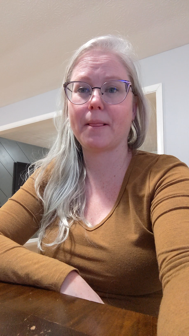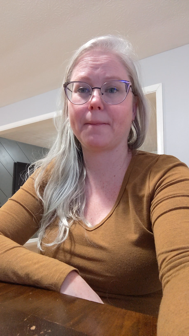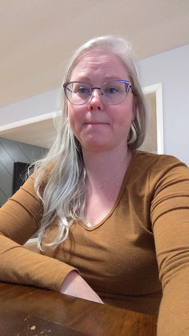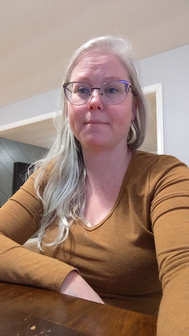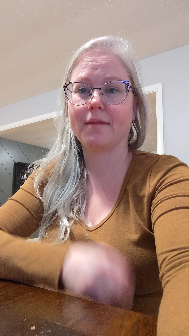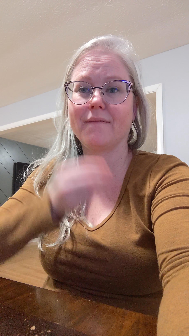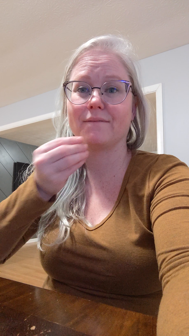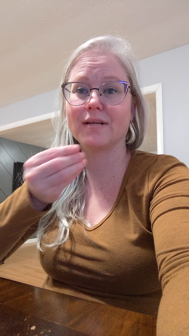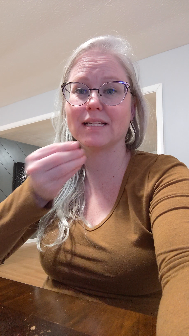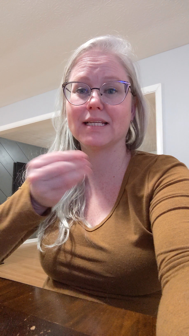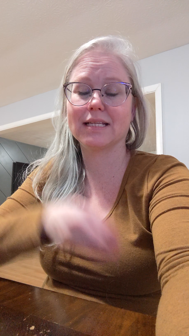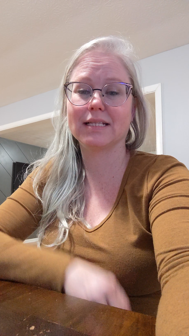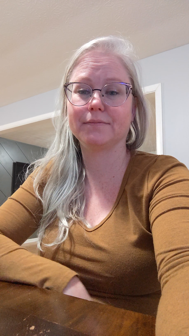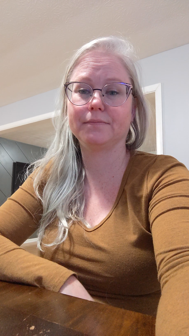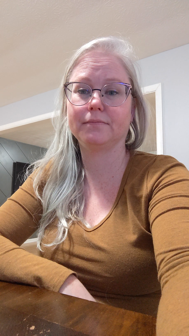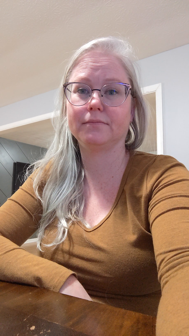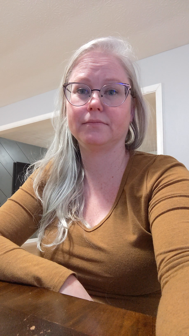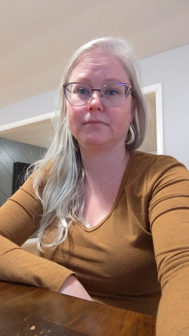feed